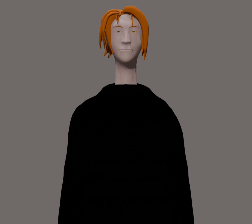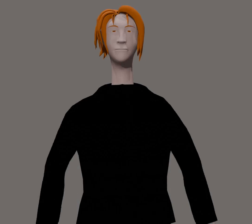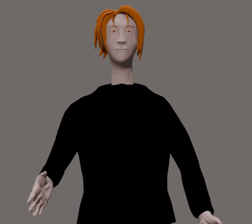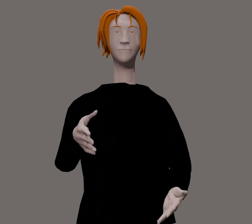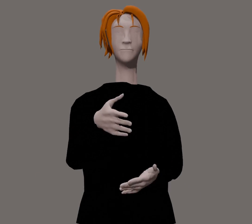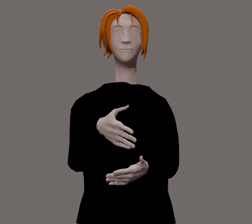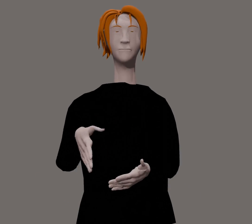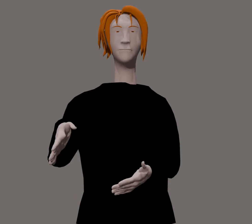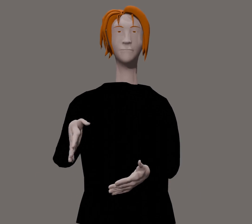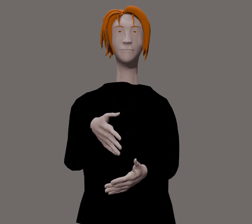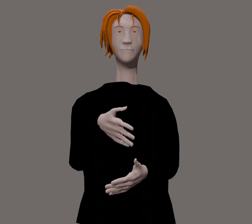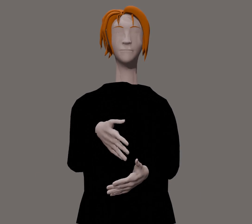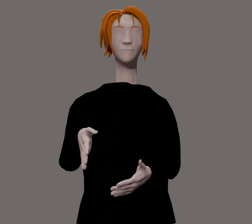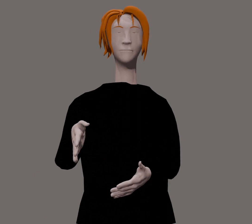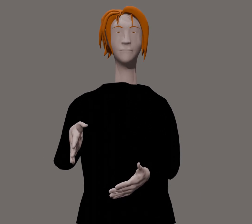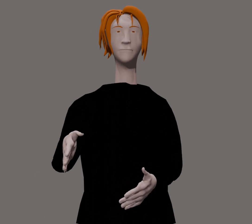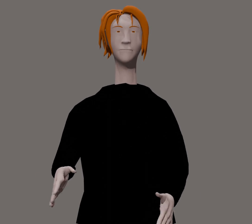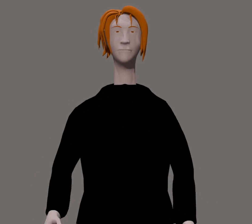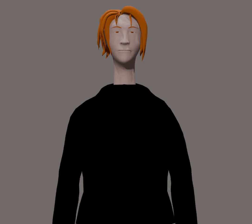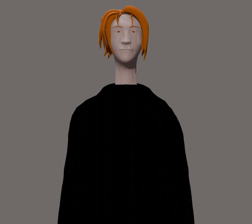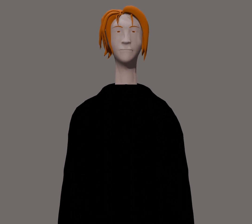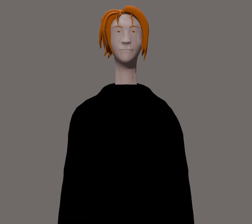Broom